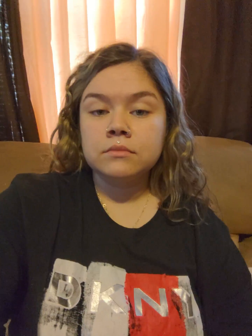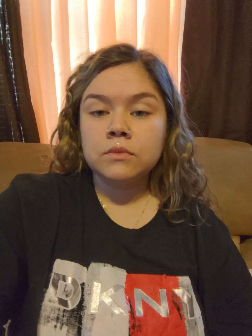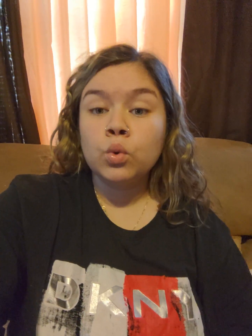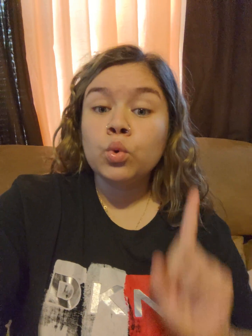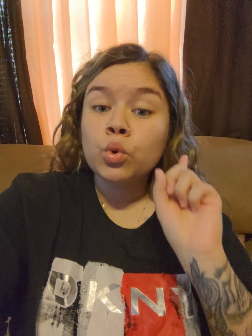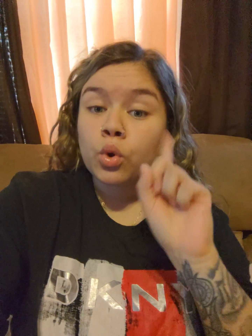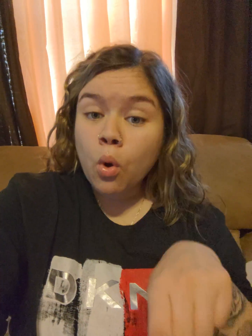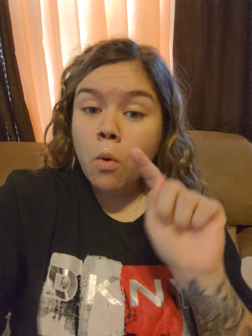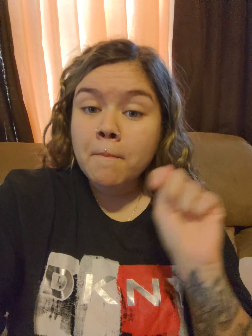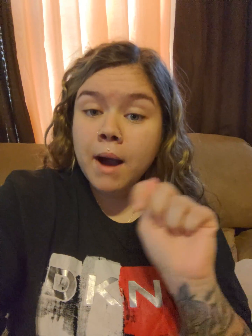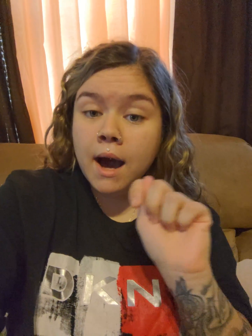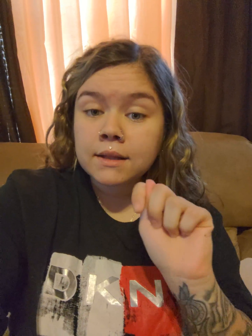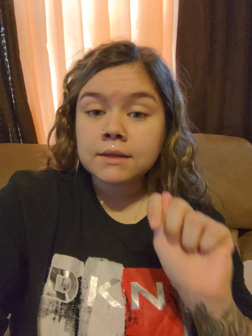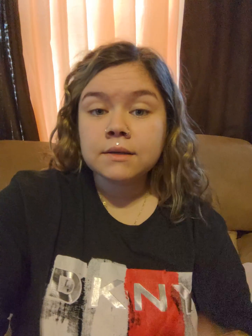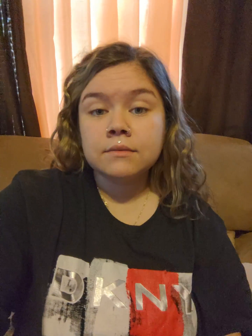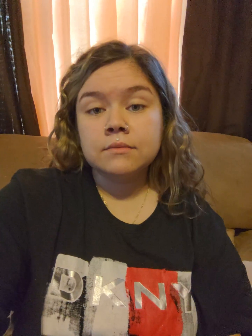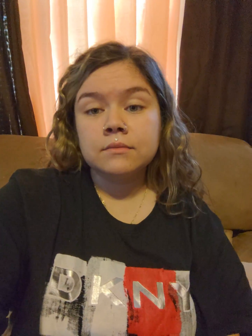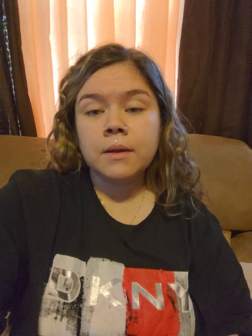go potty